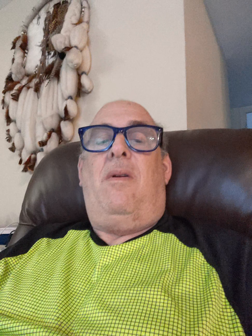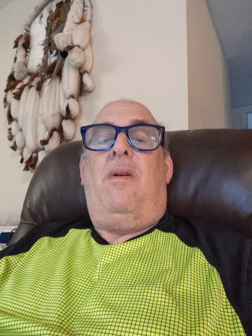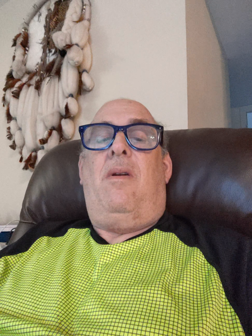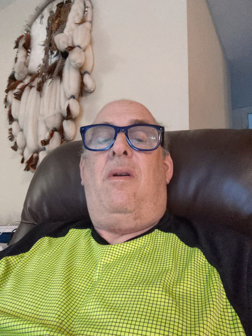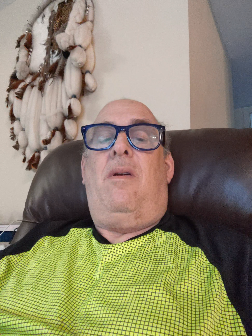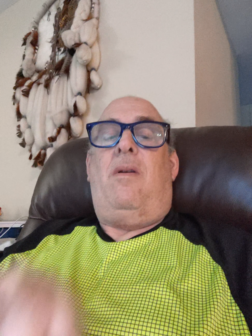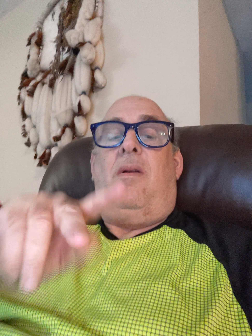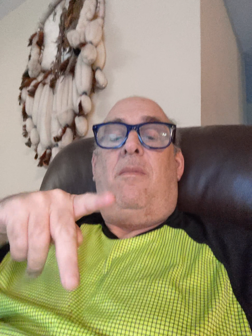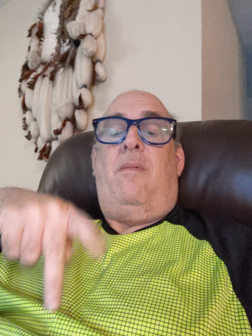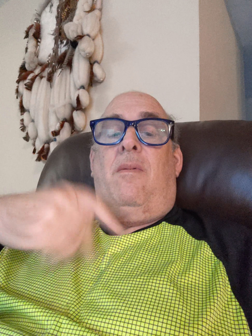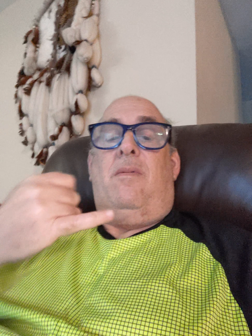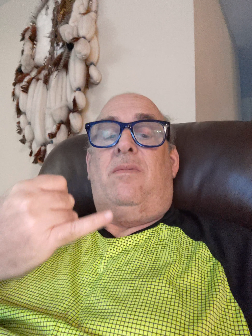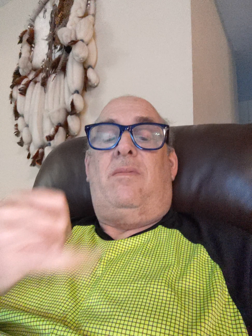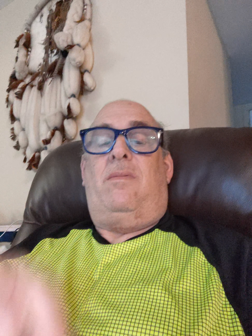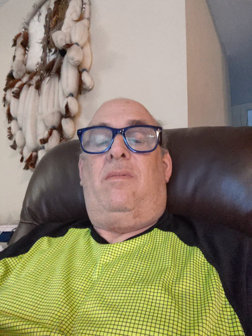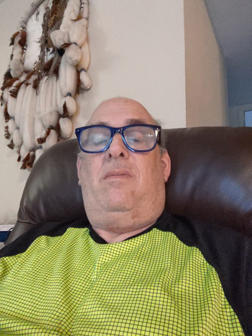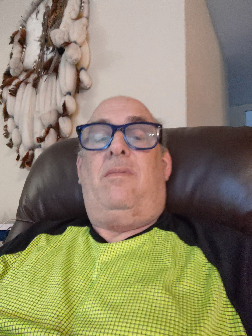pajamas